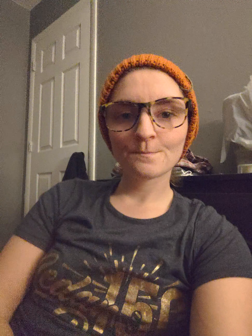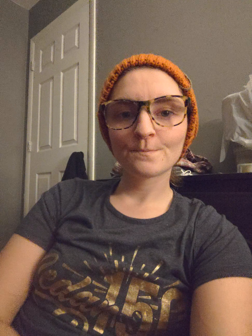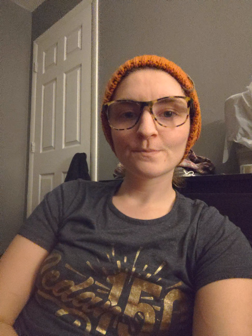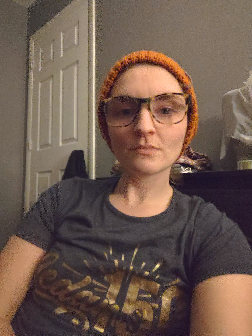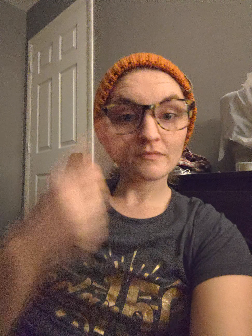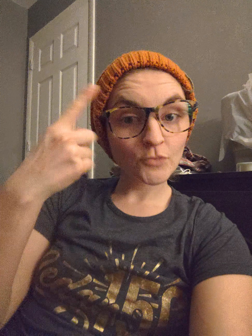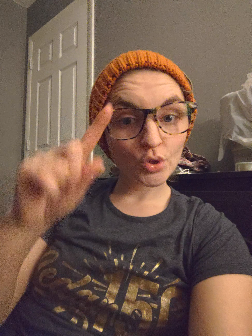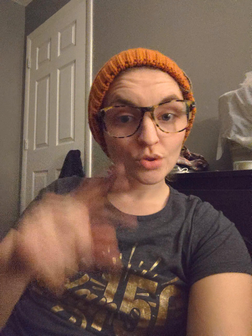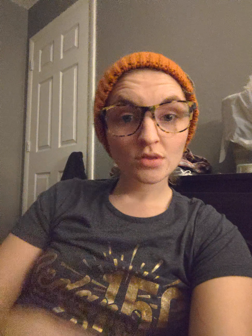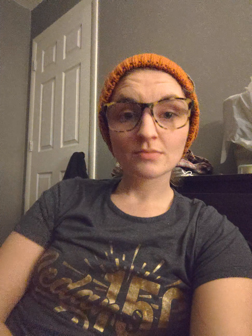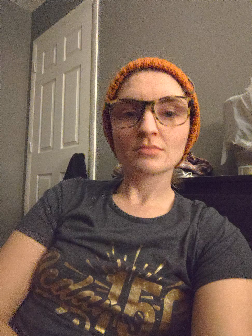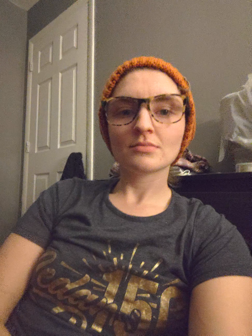for